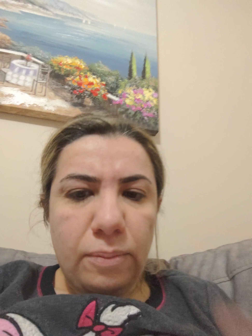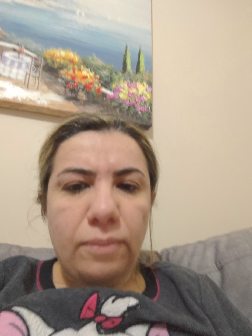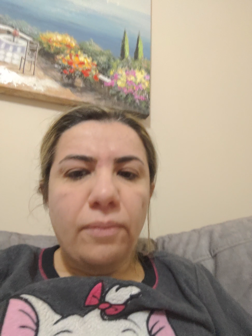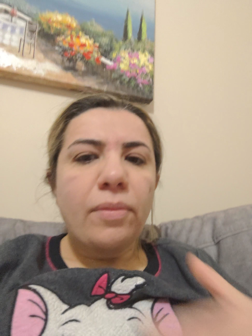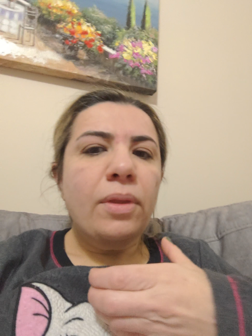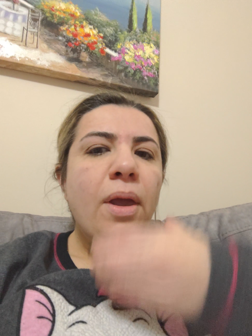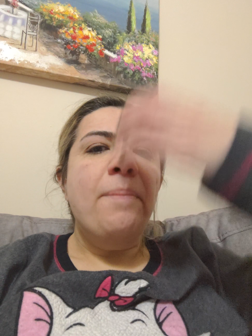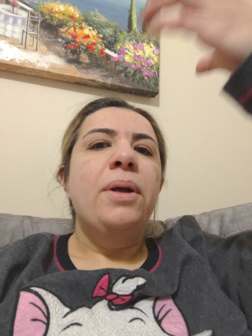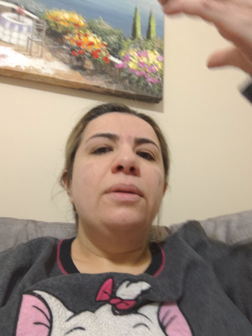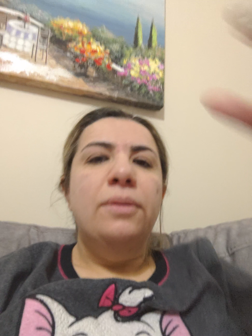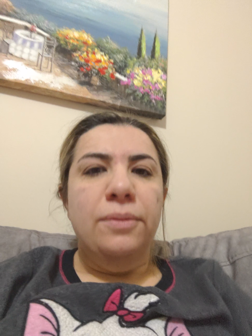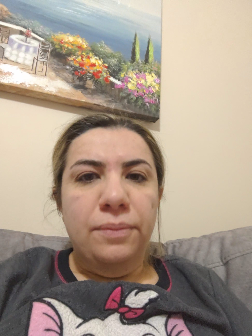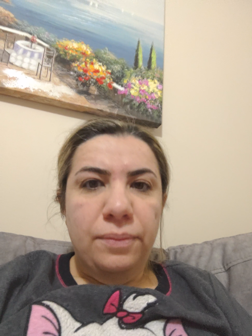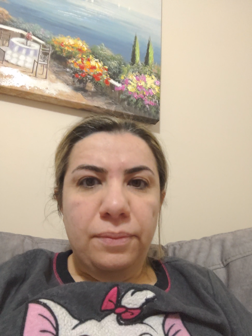giraffe